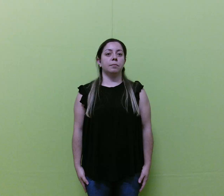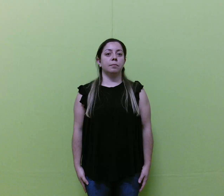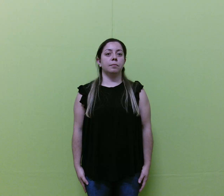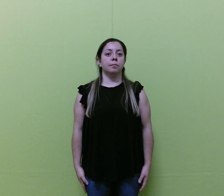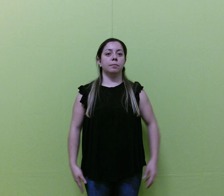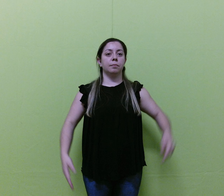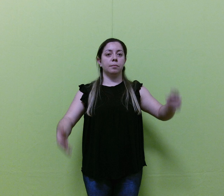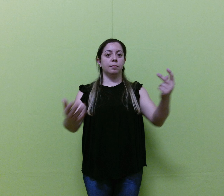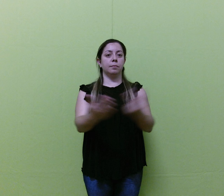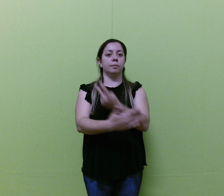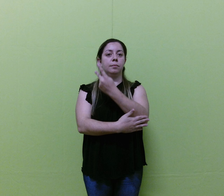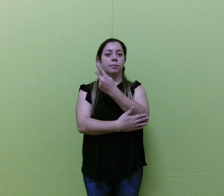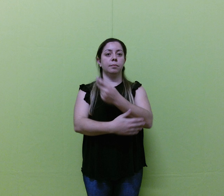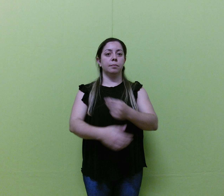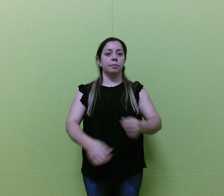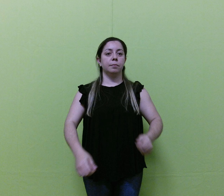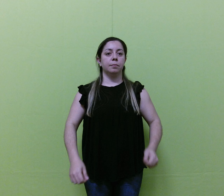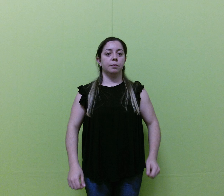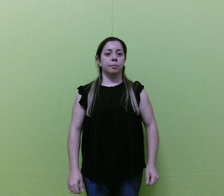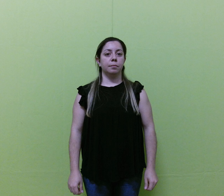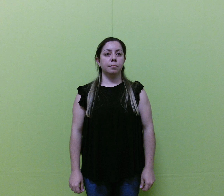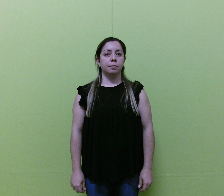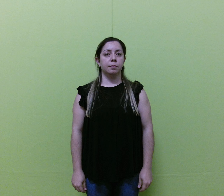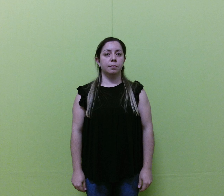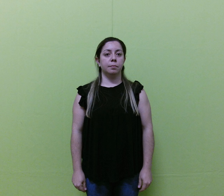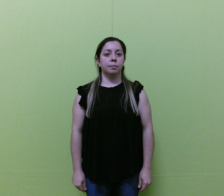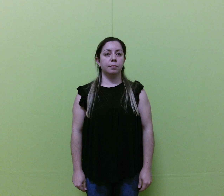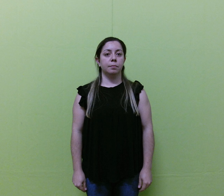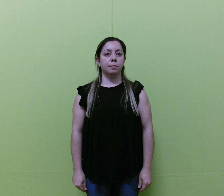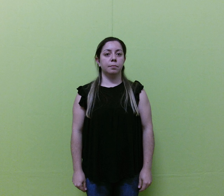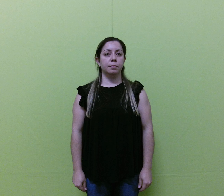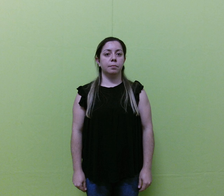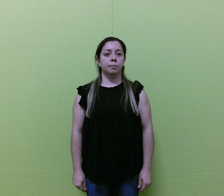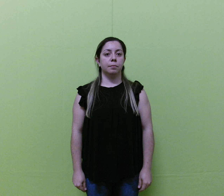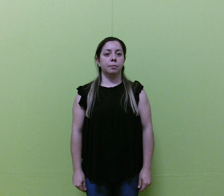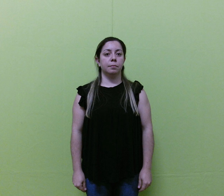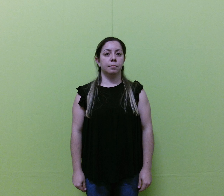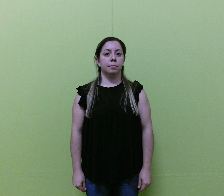acontecer